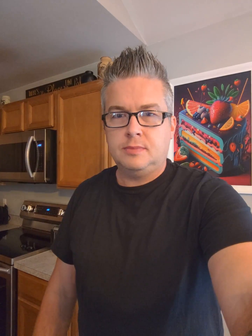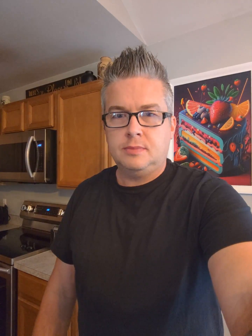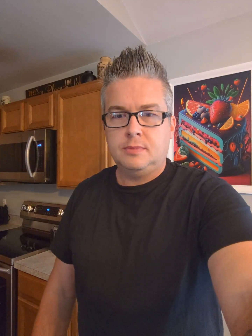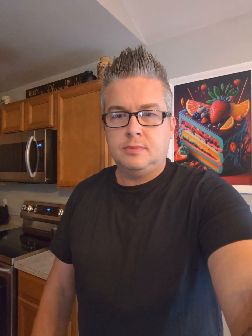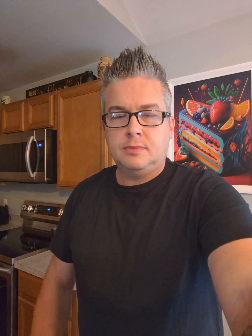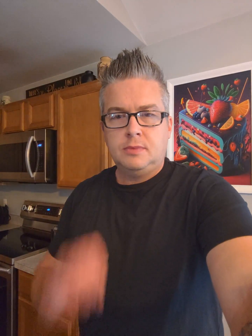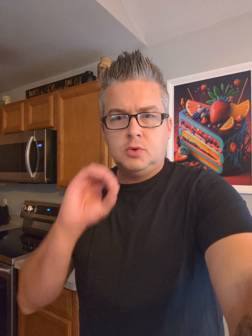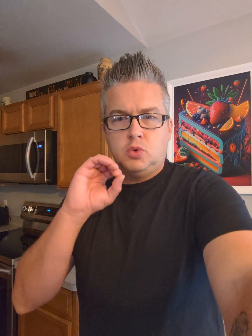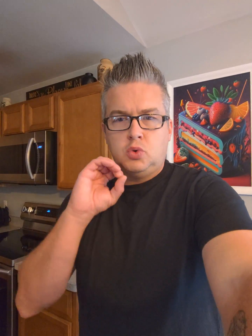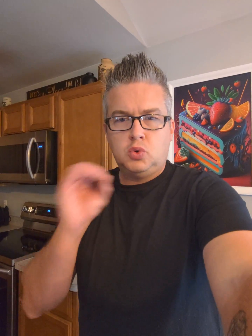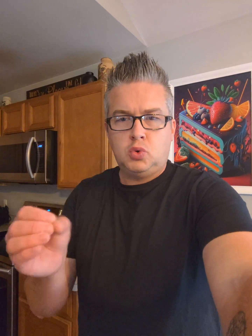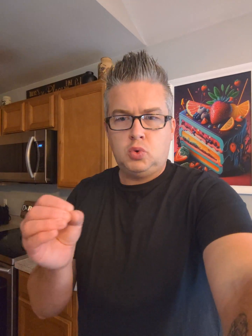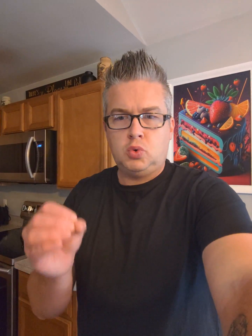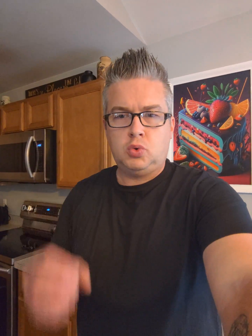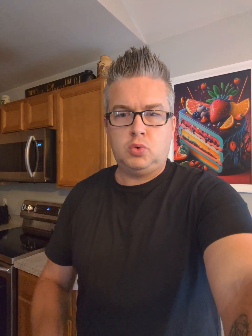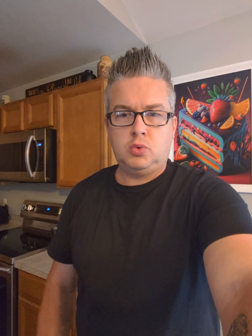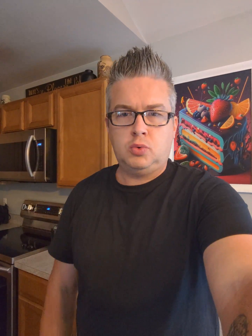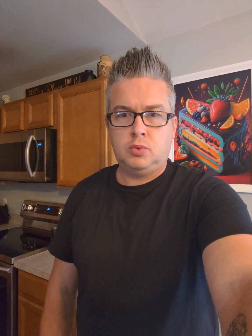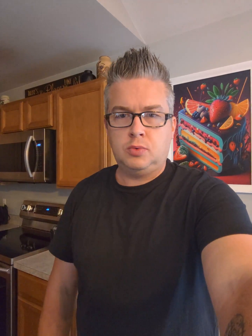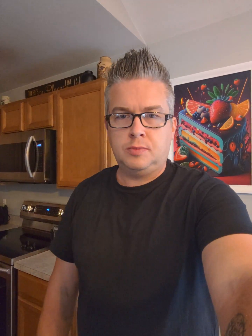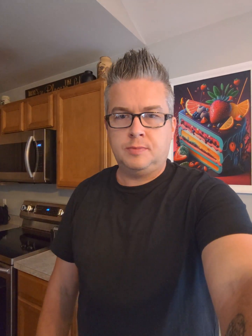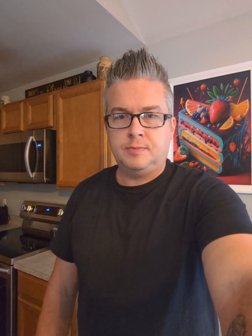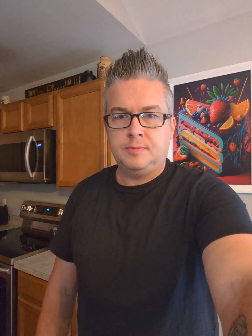none